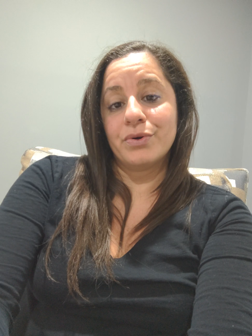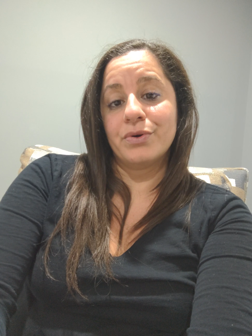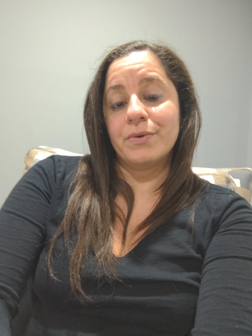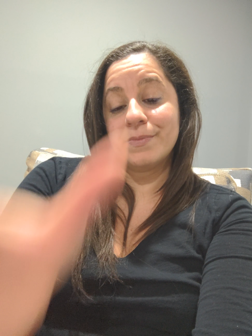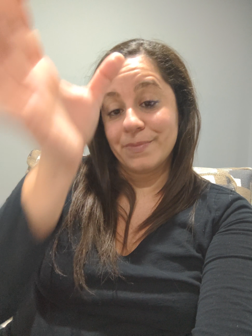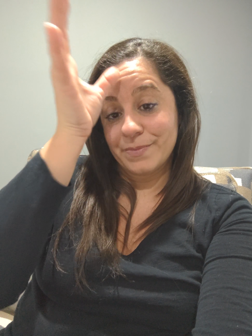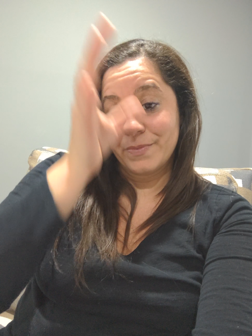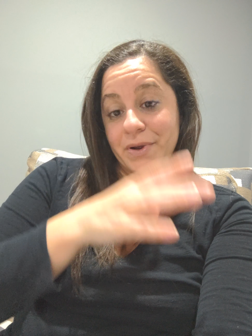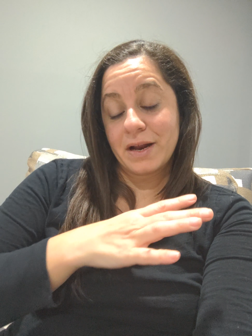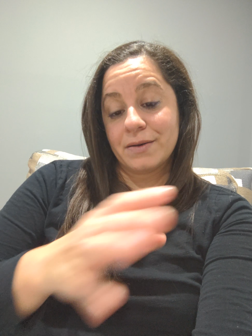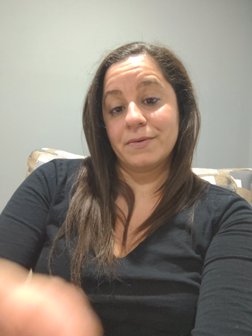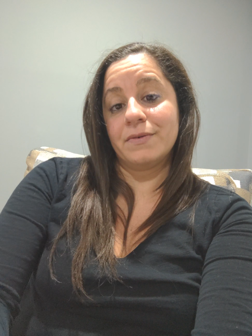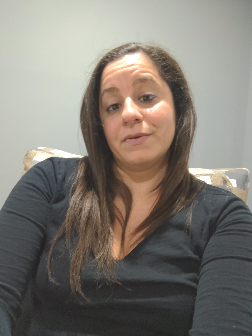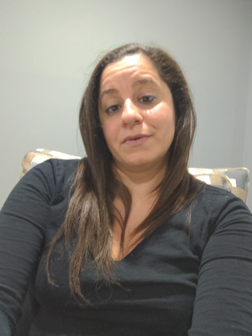man